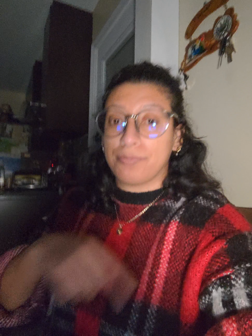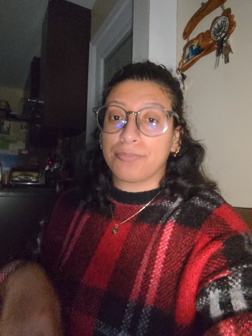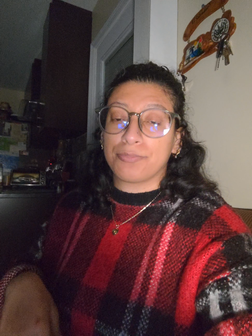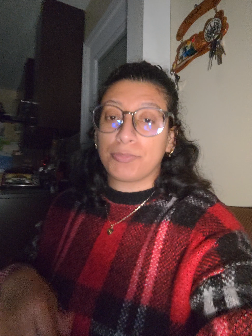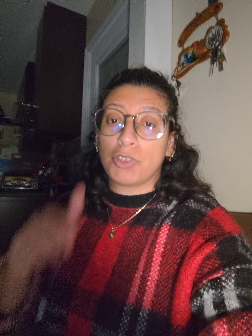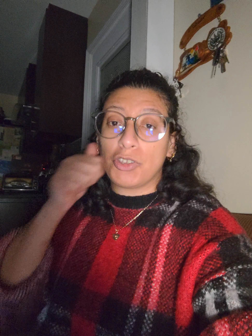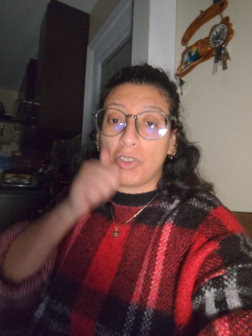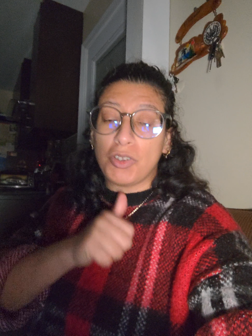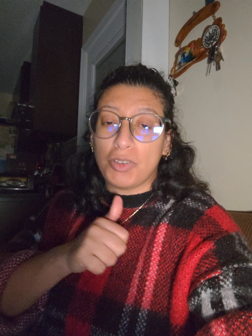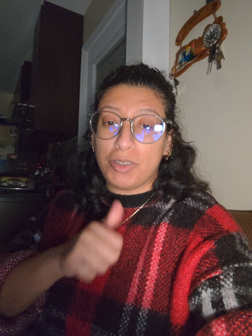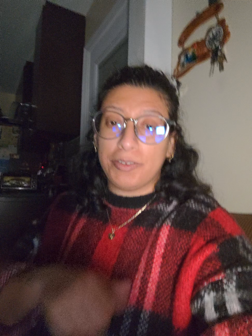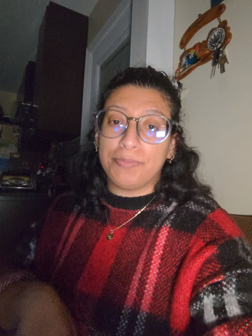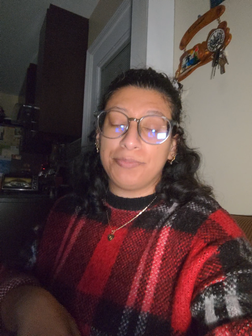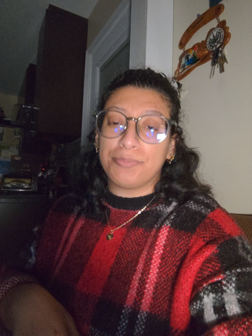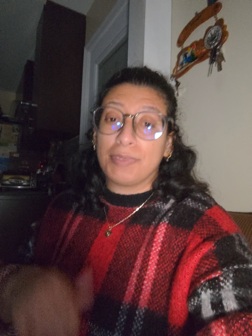girl